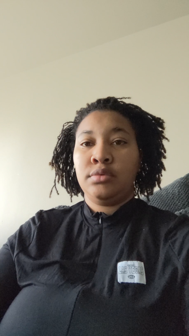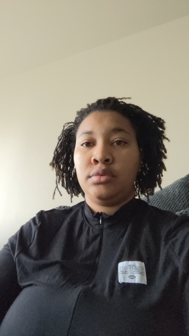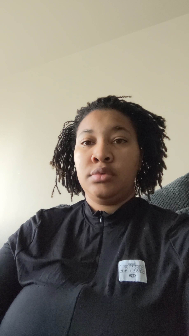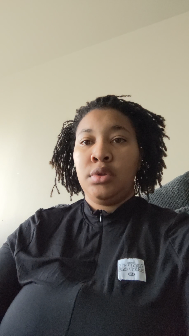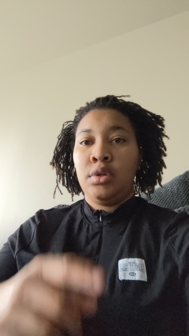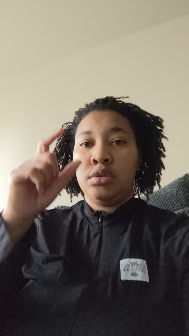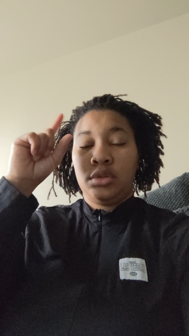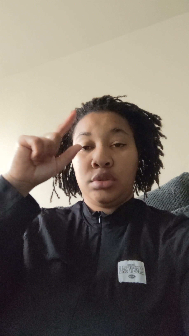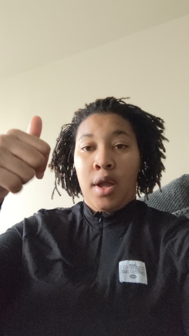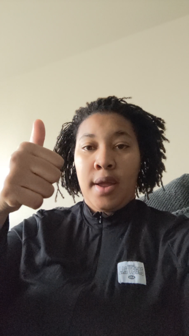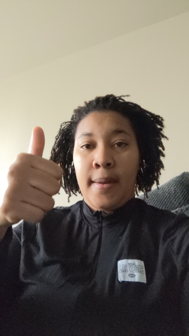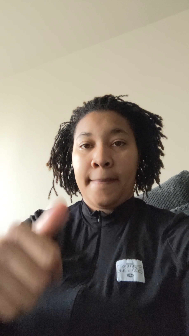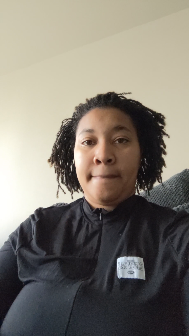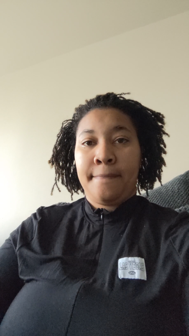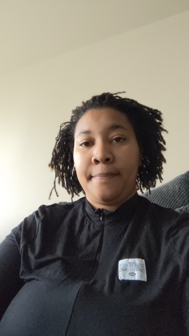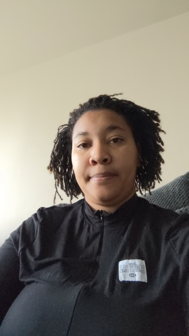dime